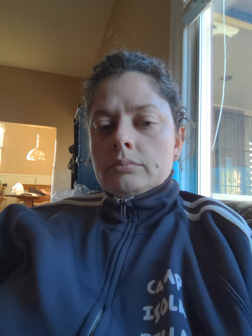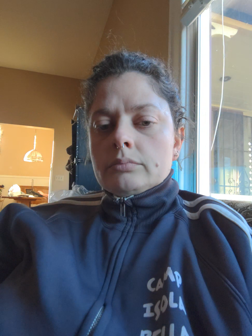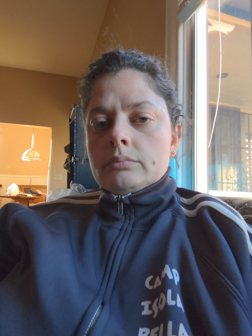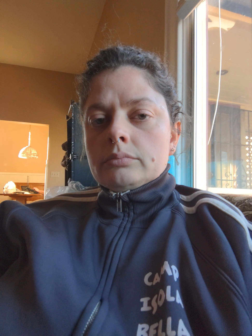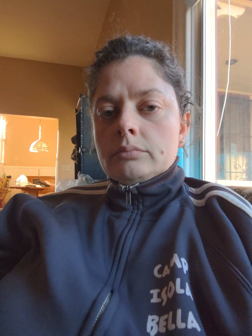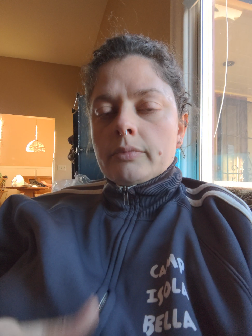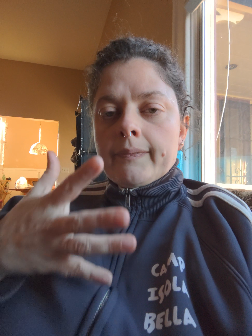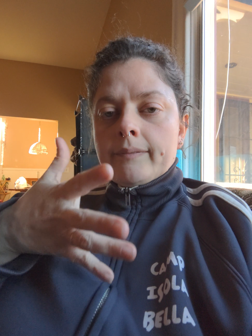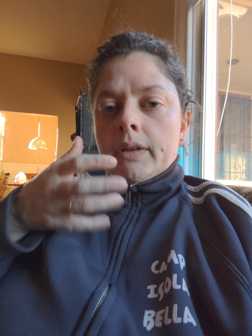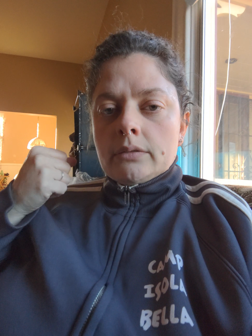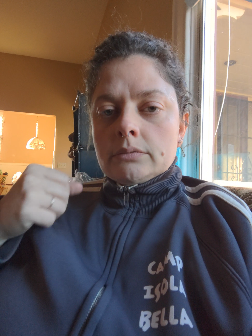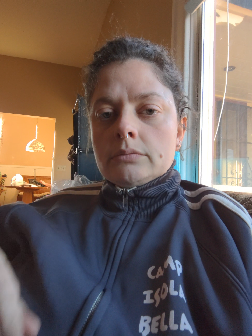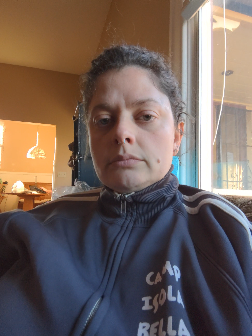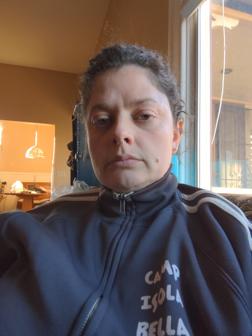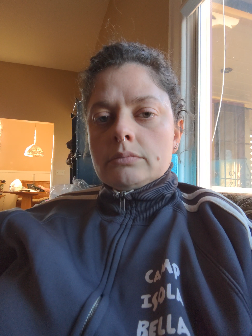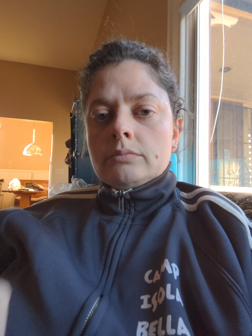fast